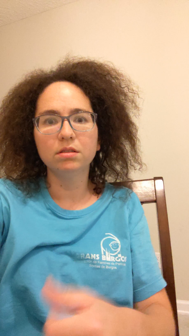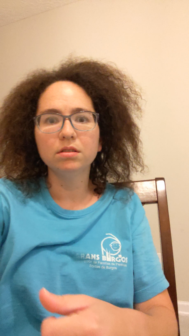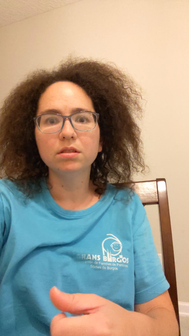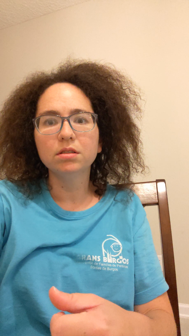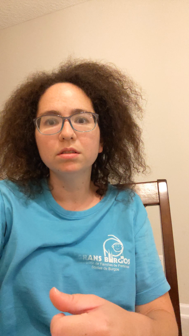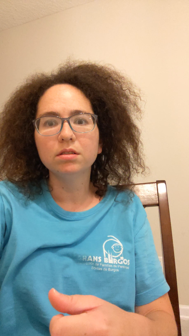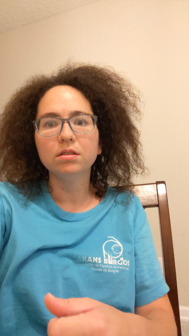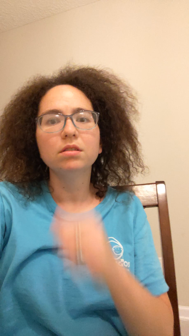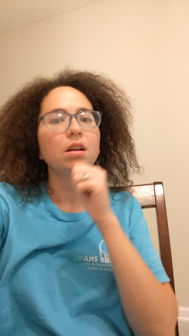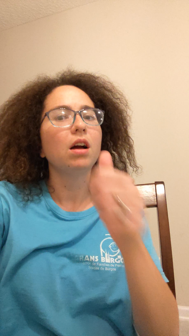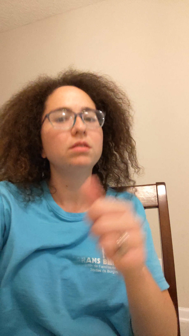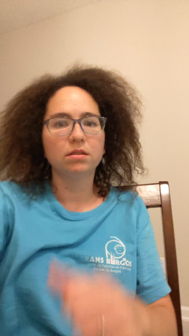don't